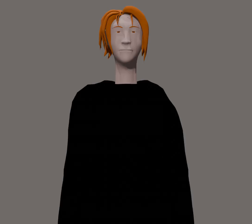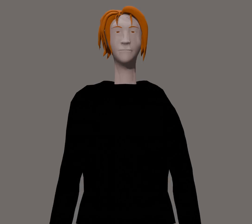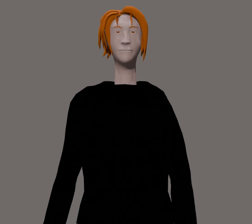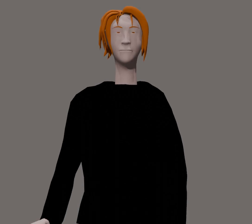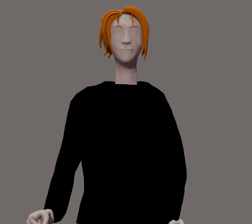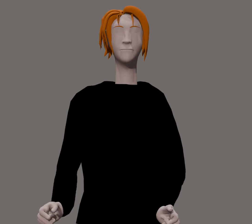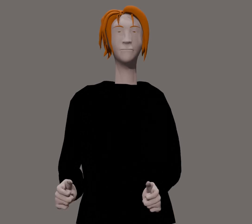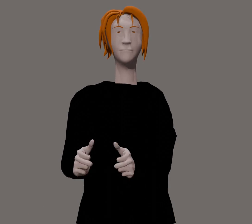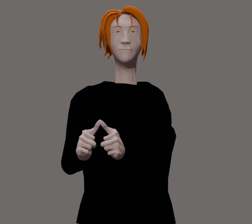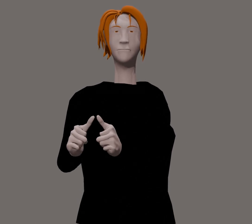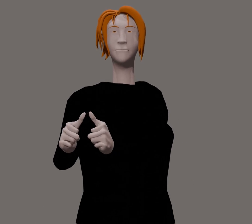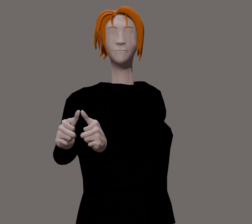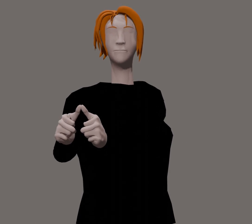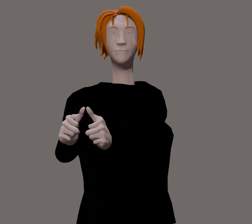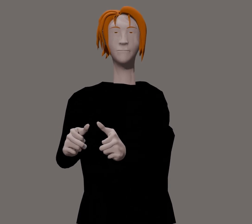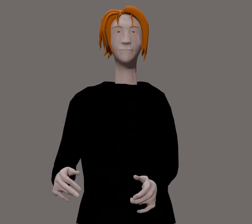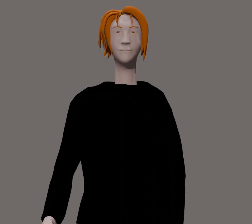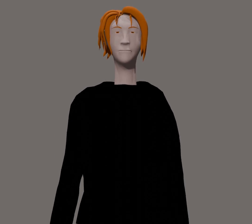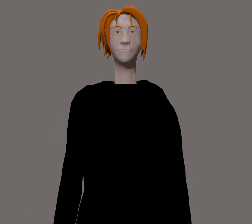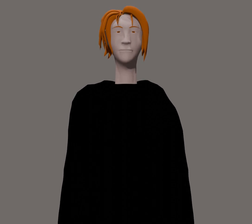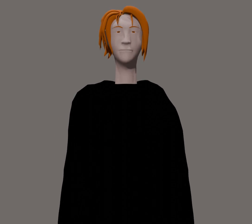Chronic